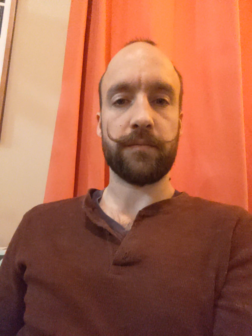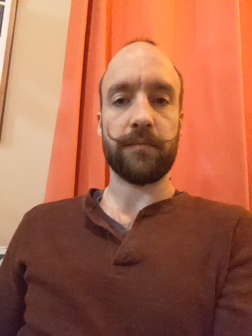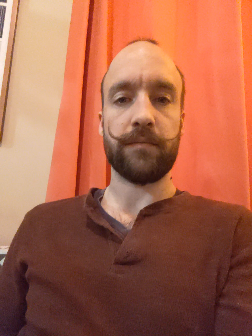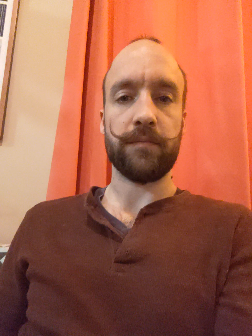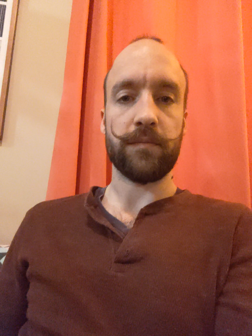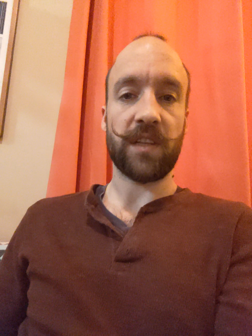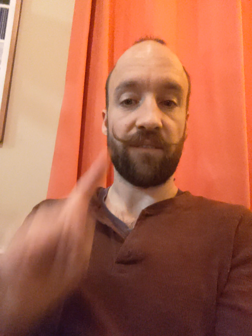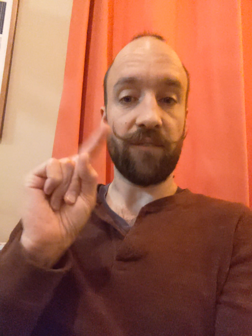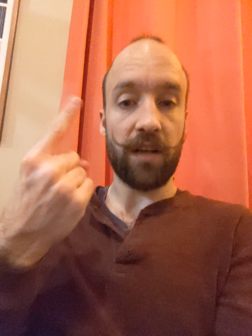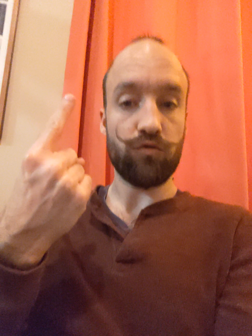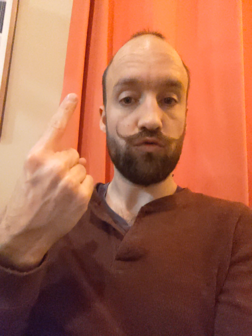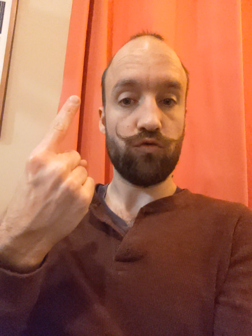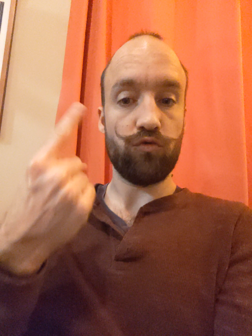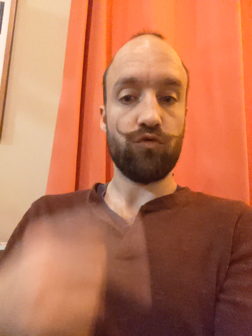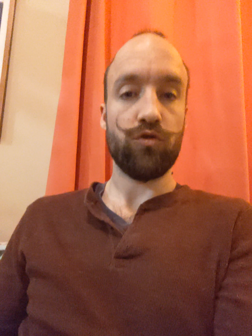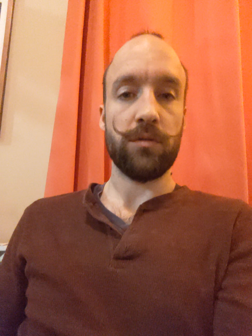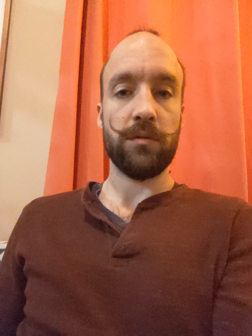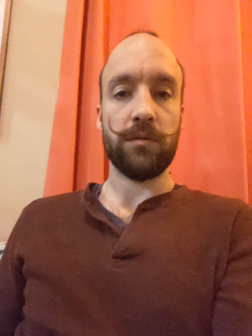first